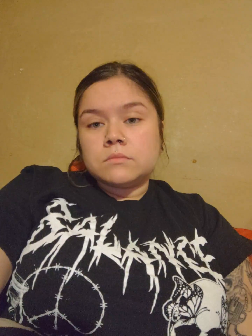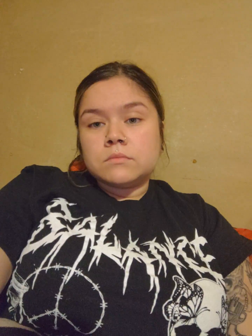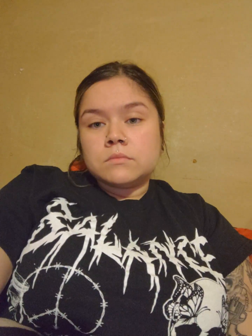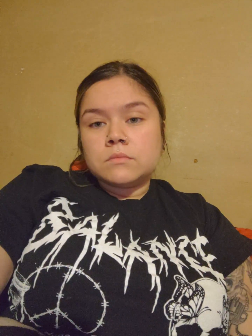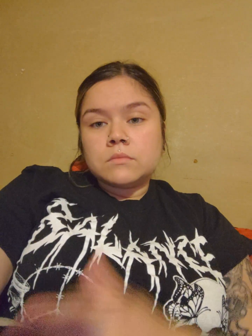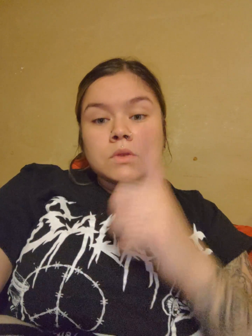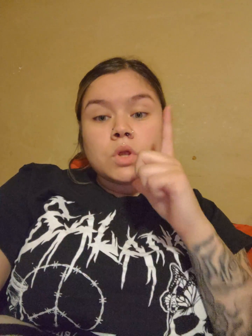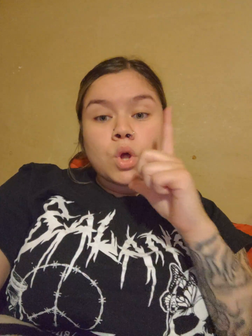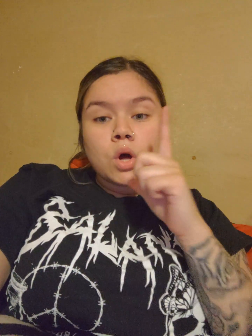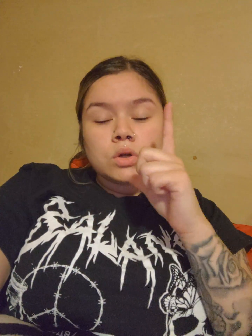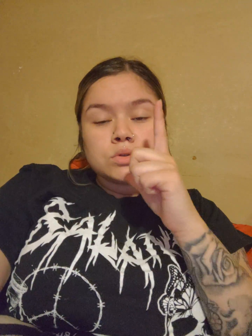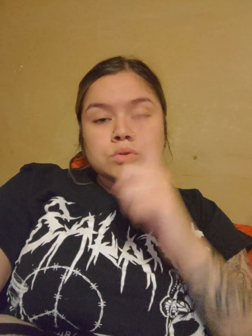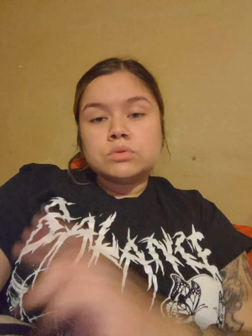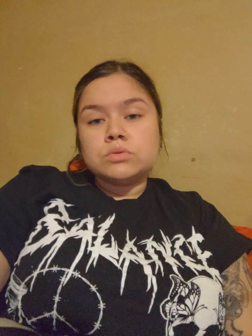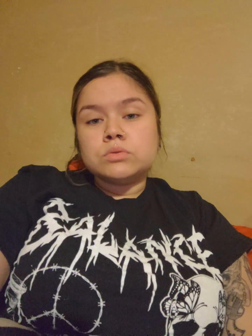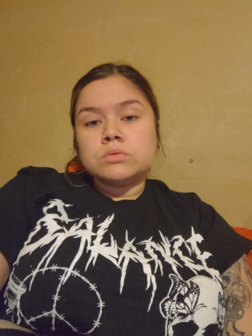lunch